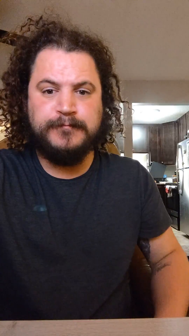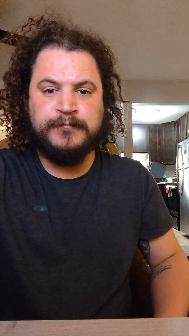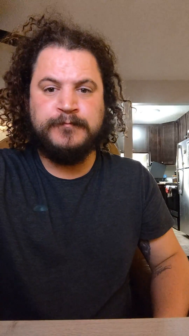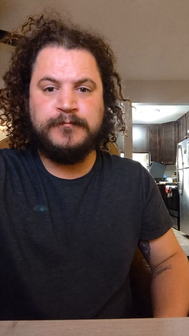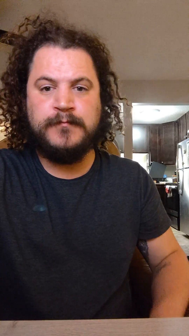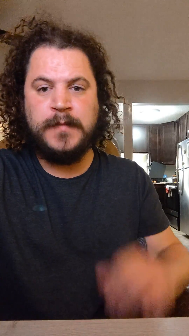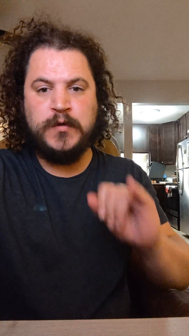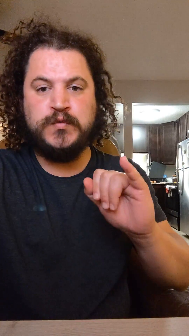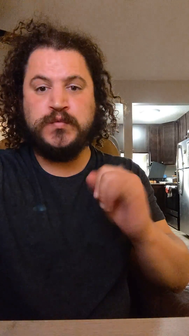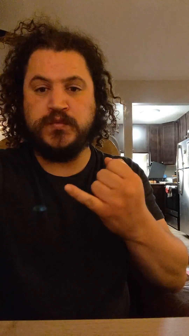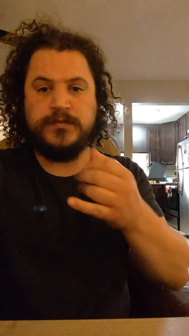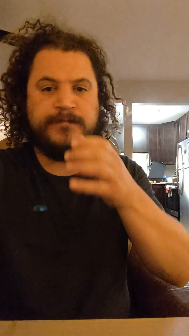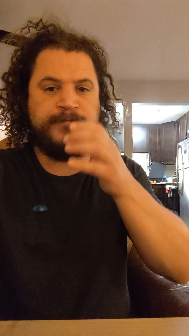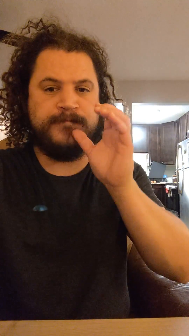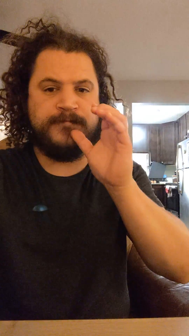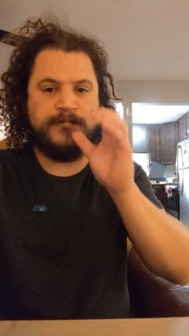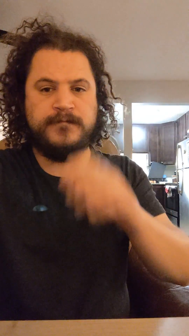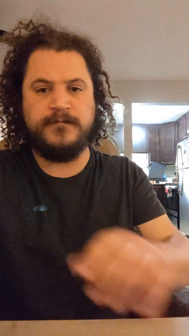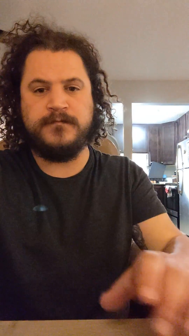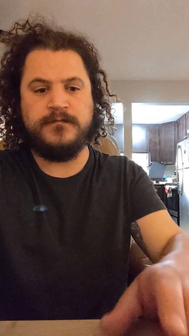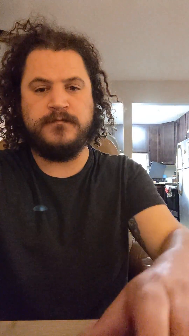juice